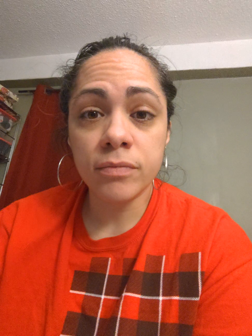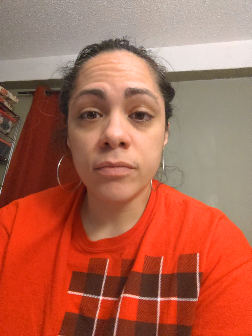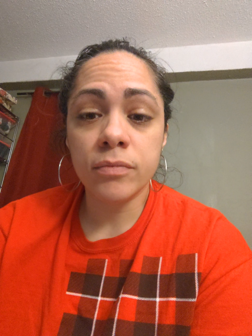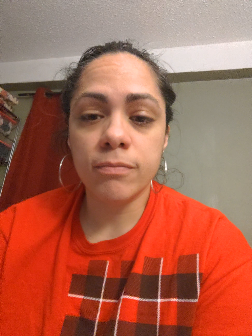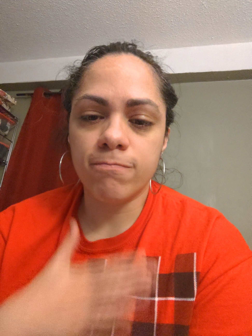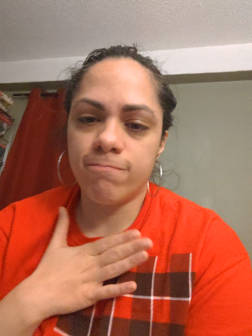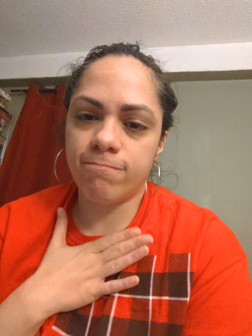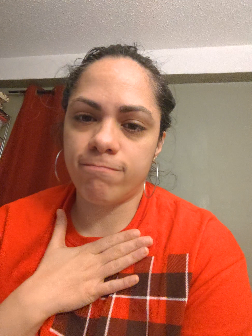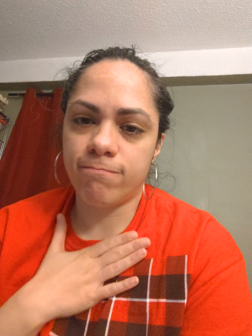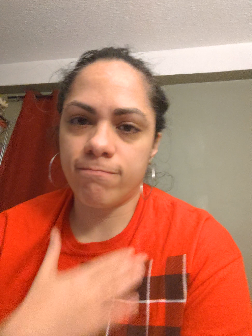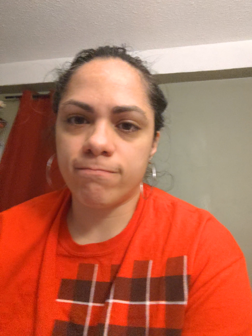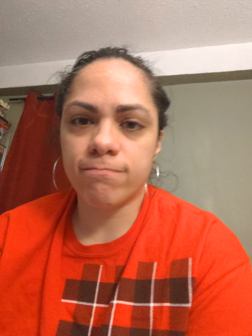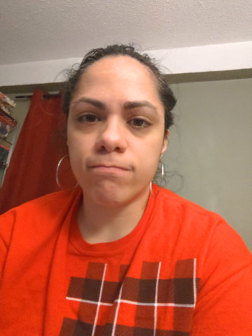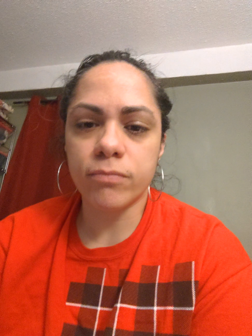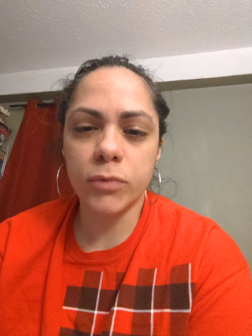my